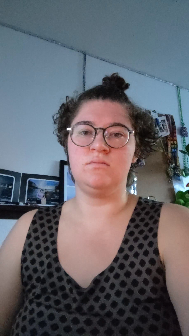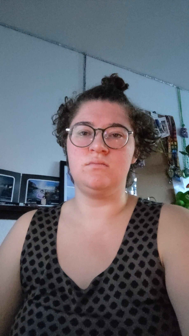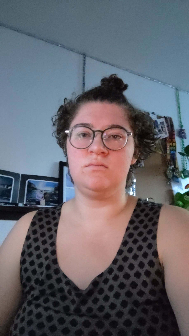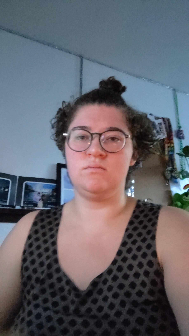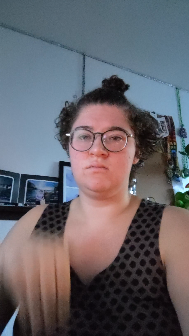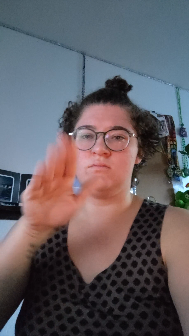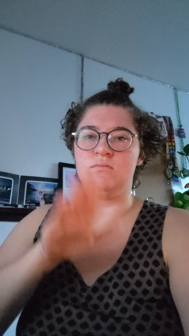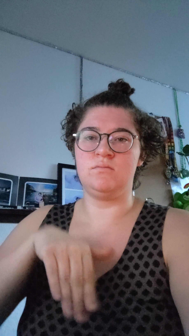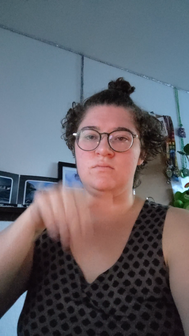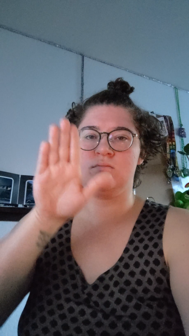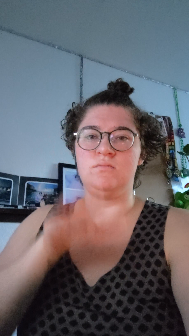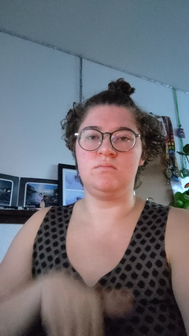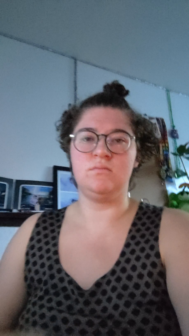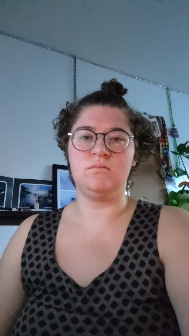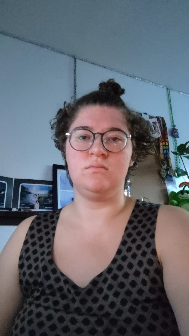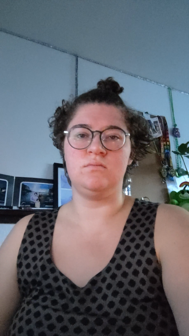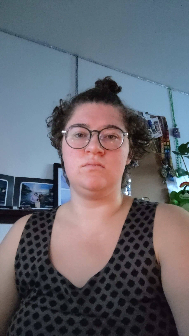paint